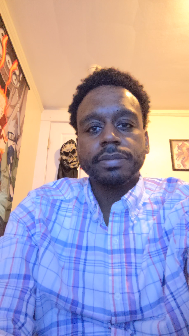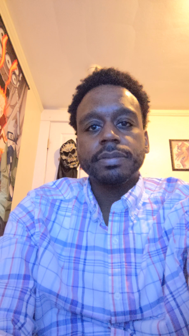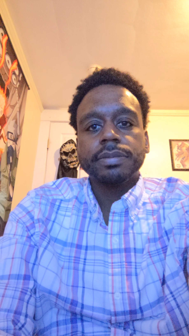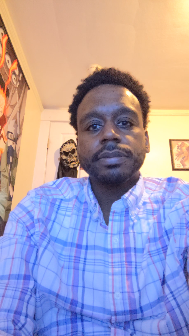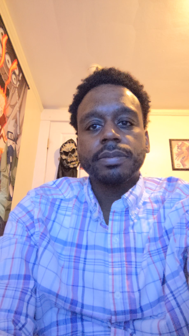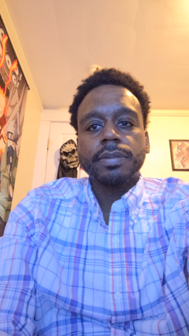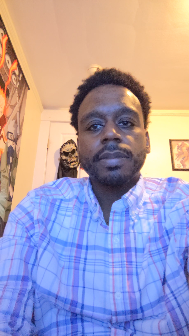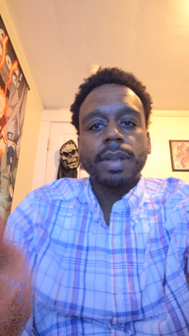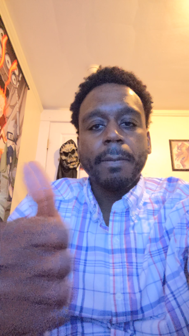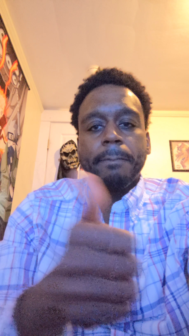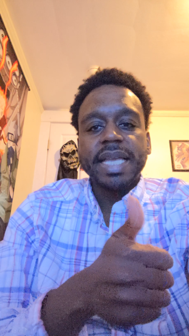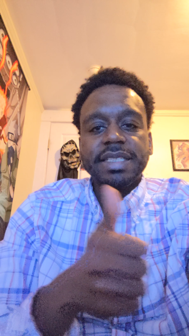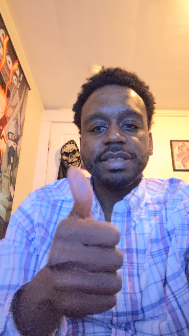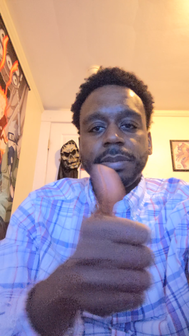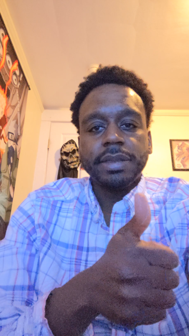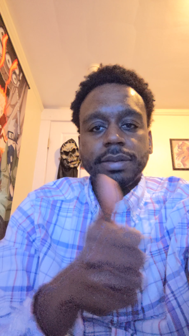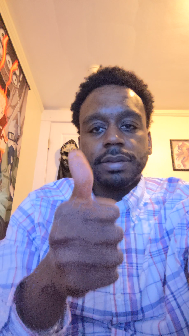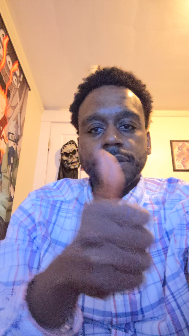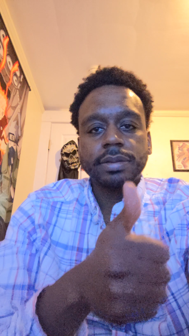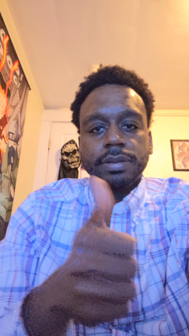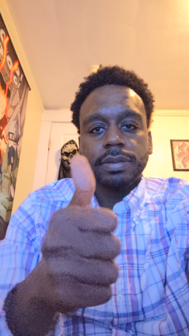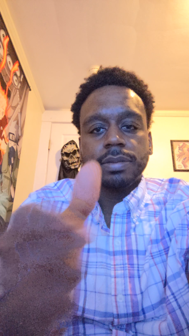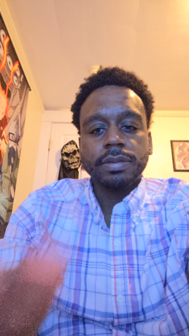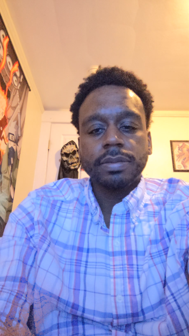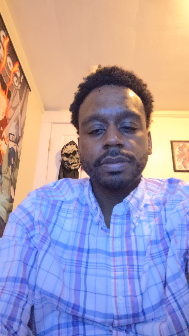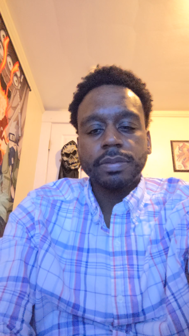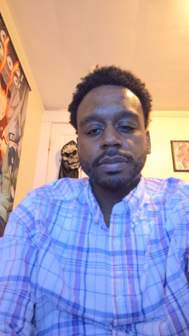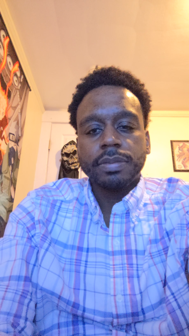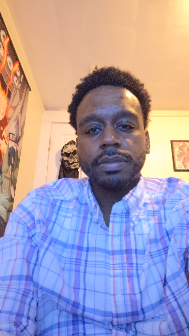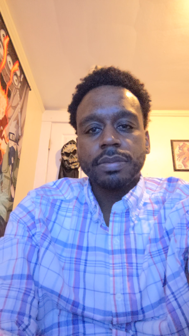basement